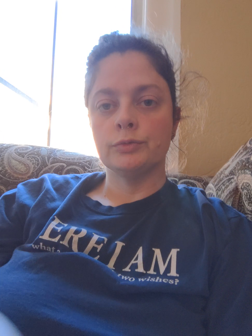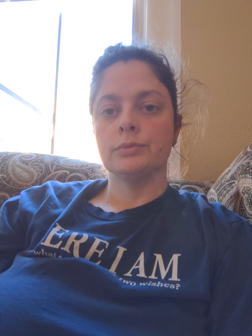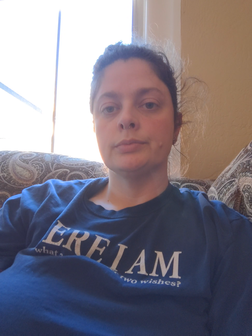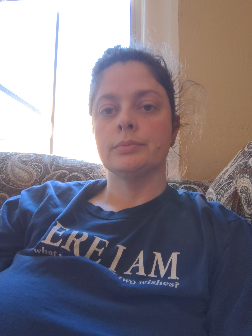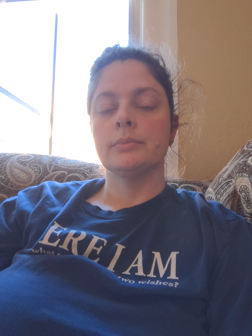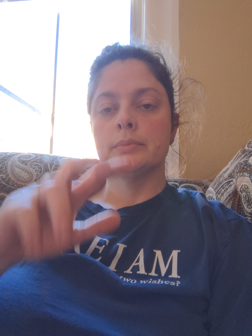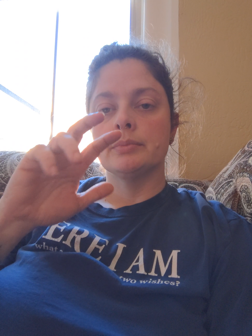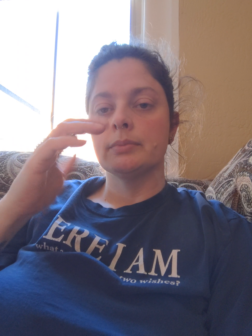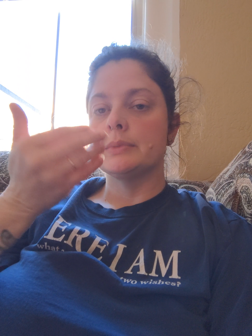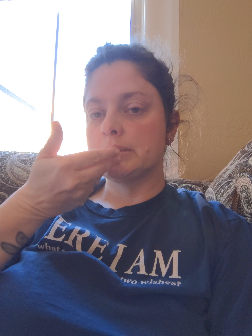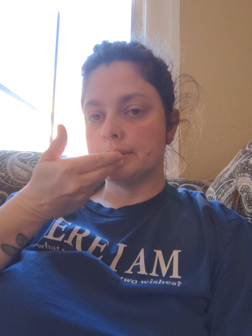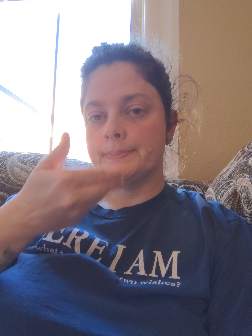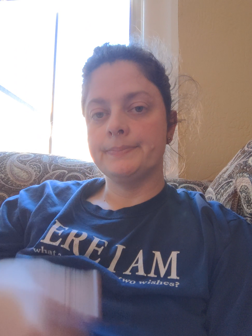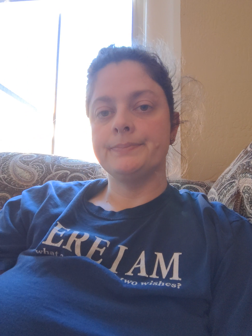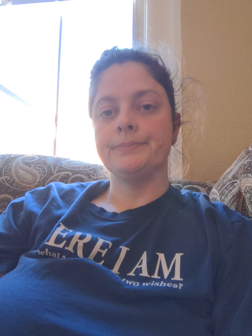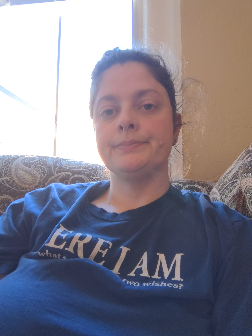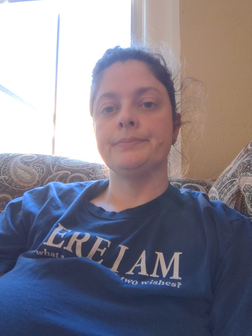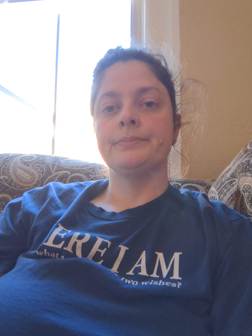pizza